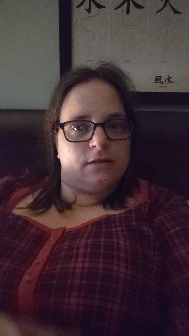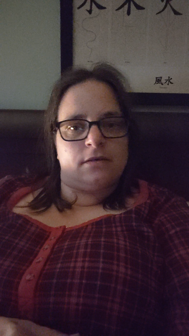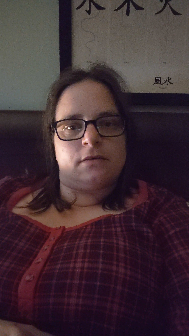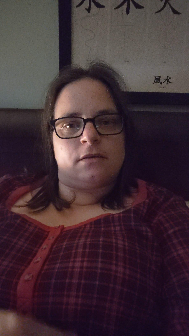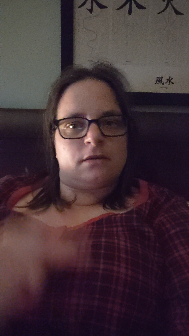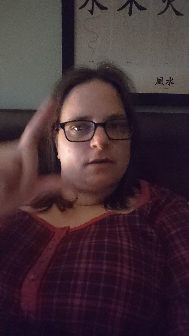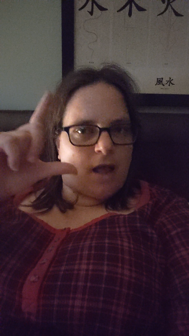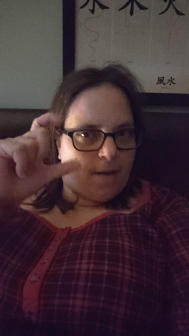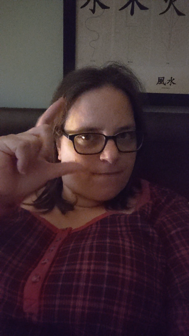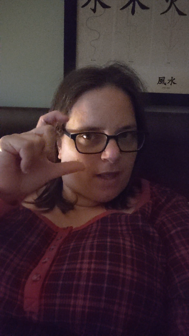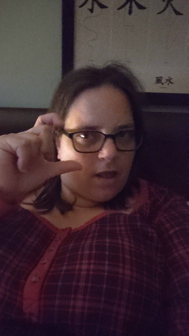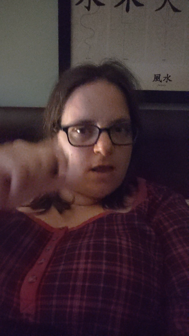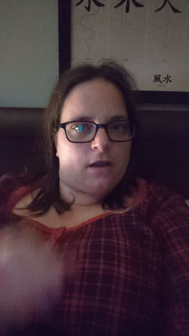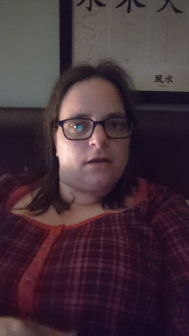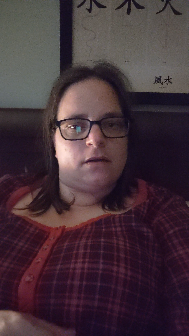camera